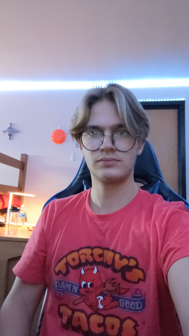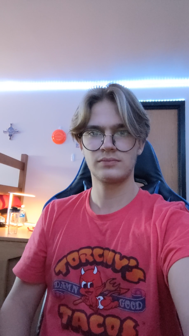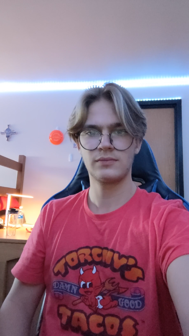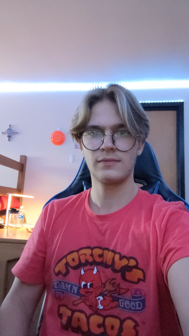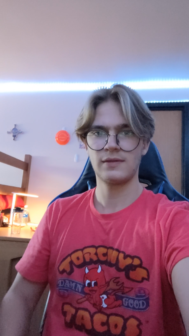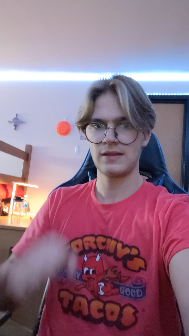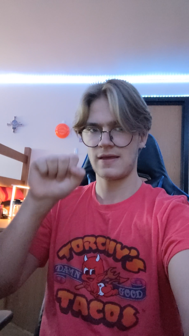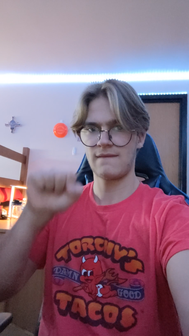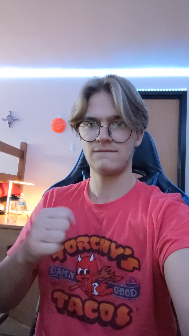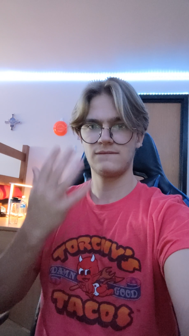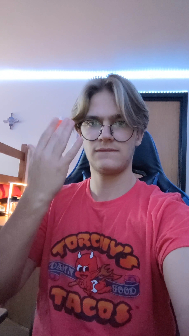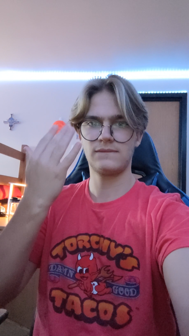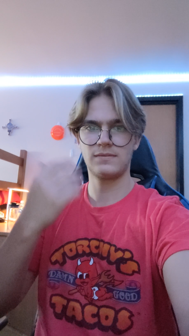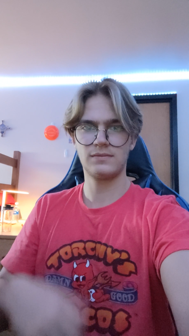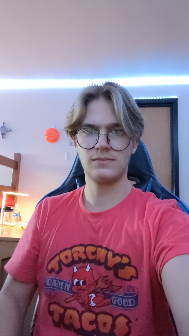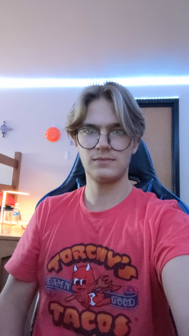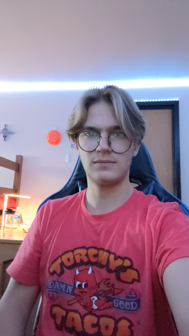gloves